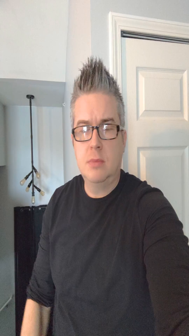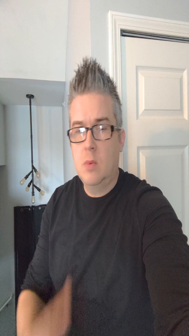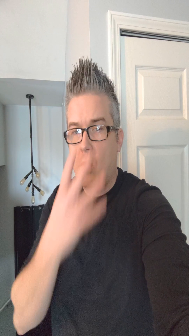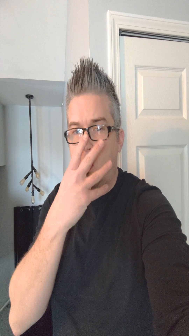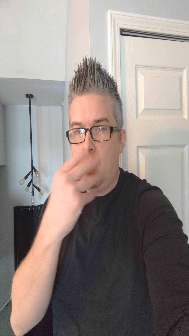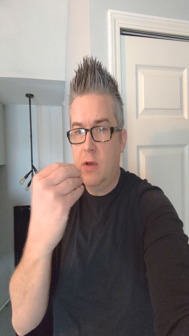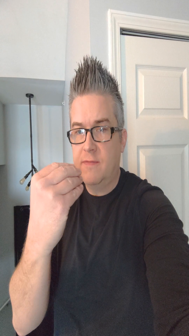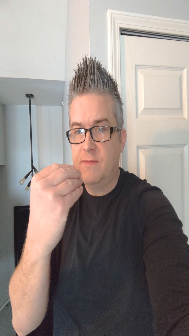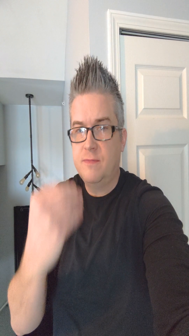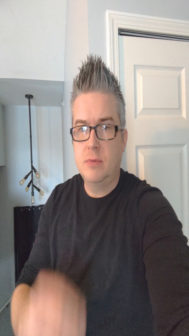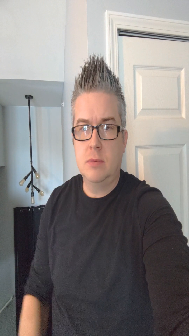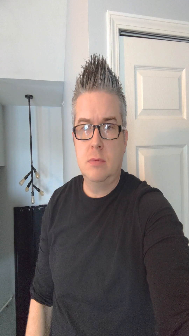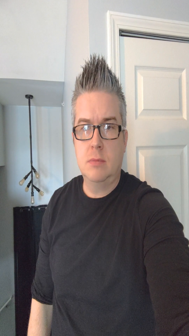wolf